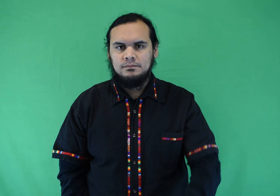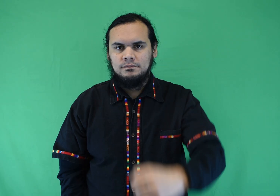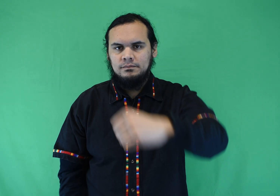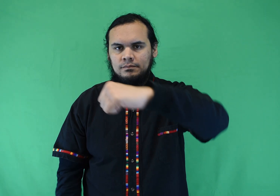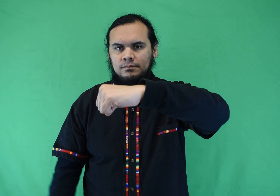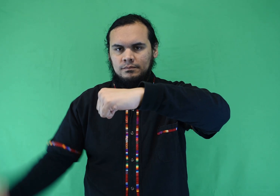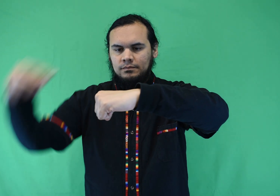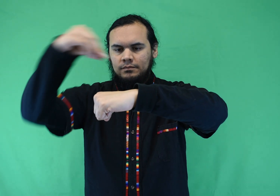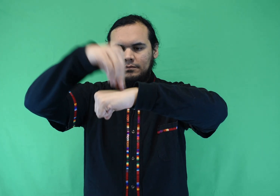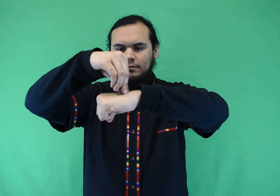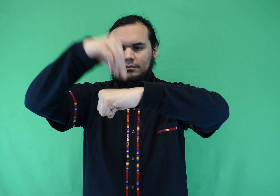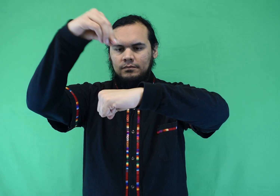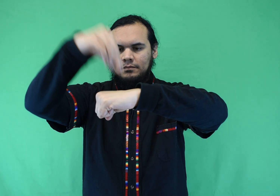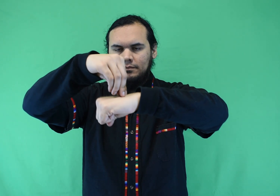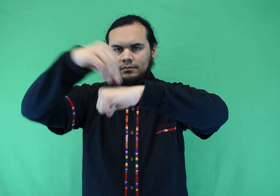doctor